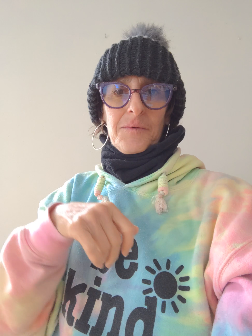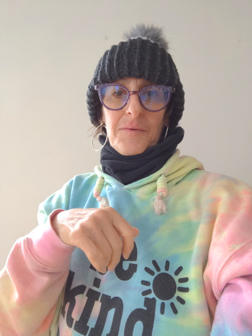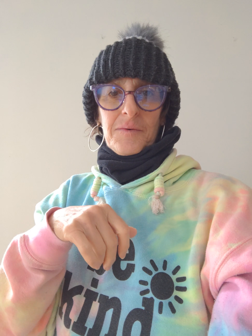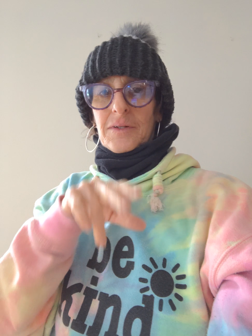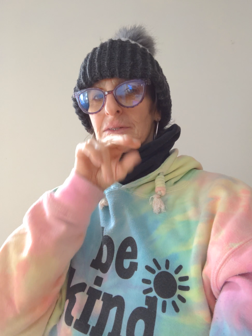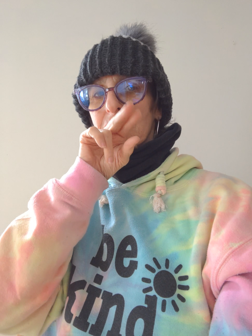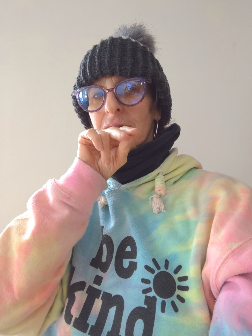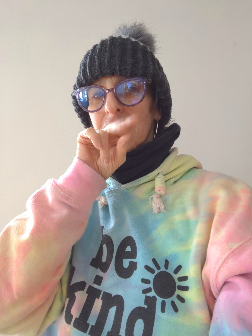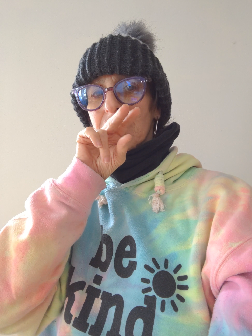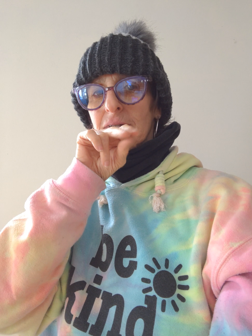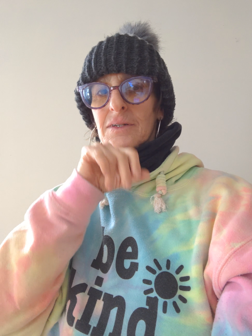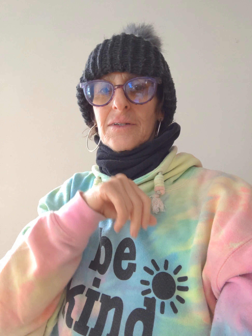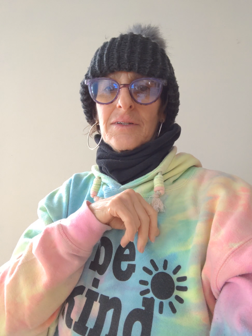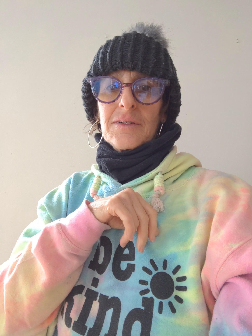duck